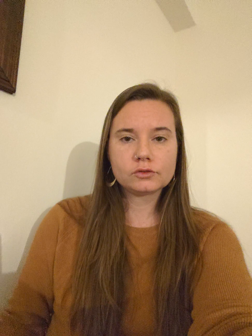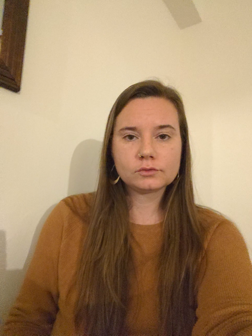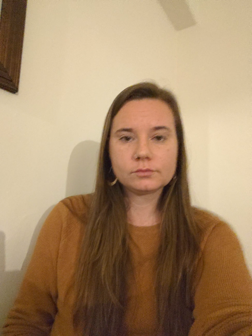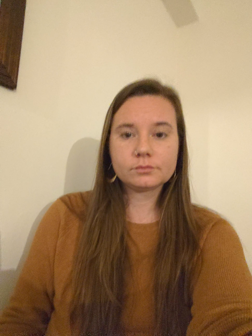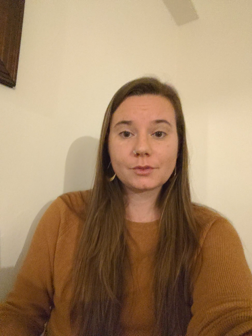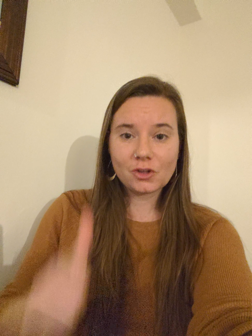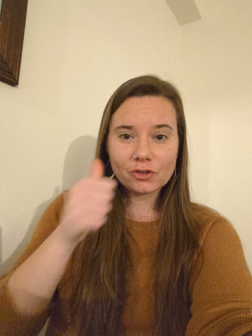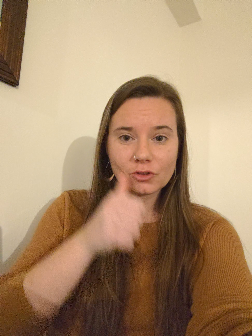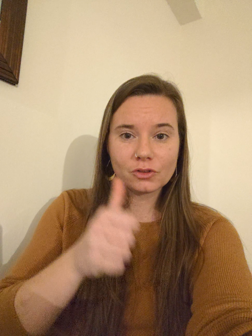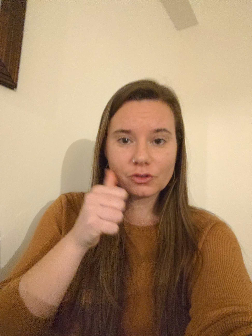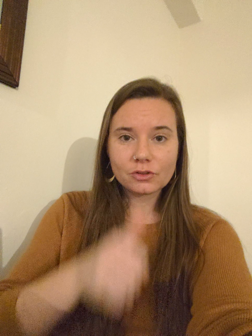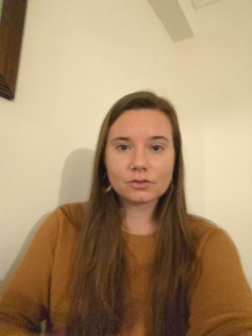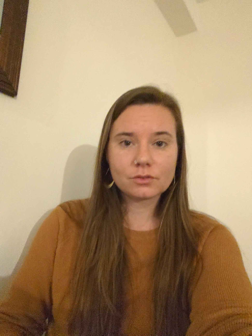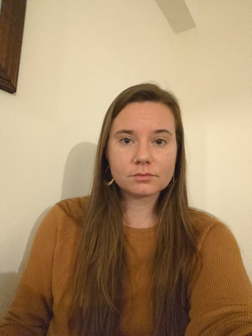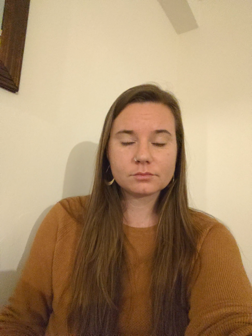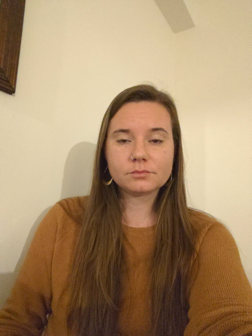girl